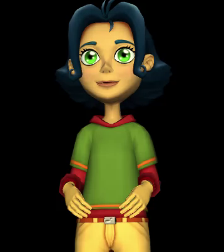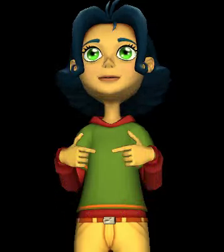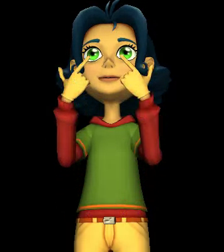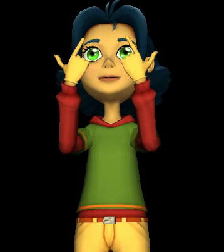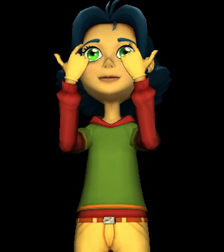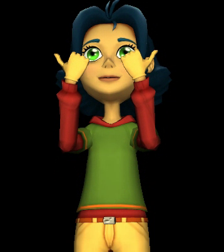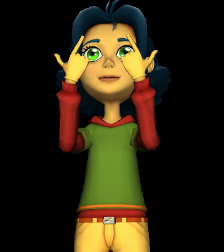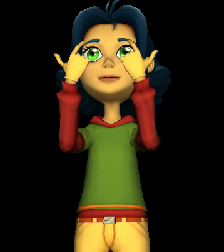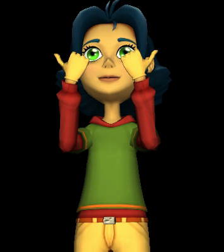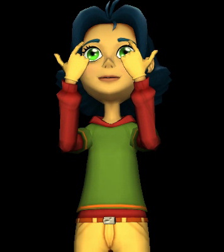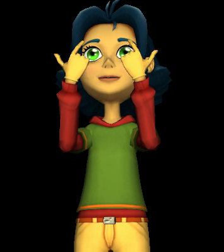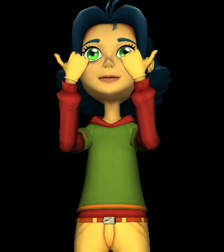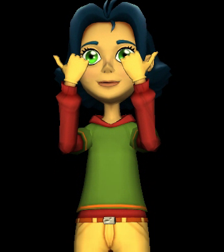يبكي